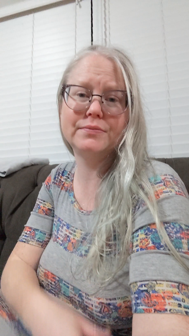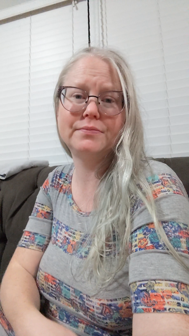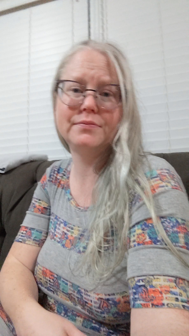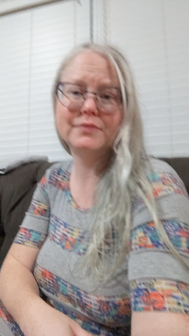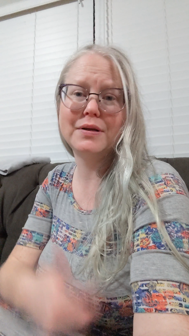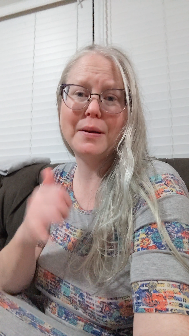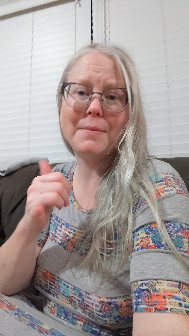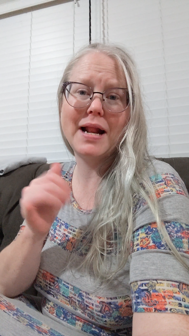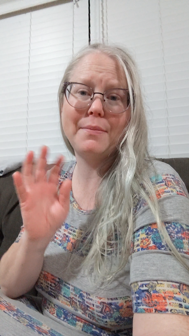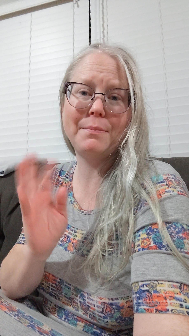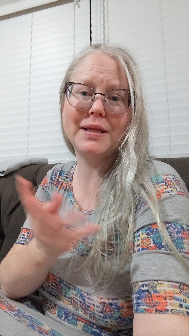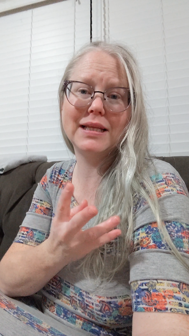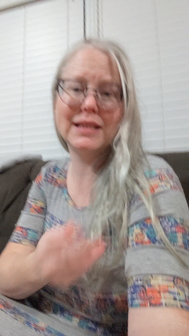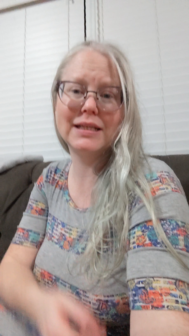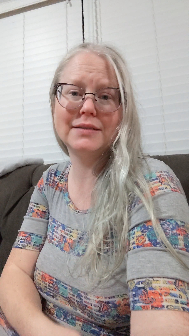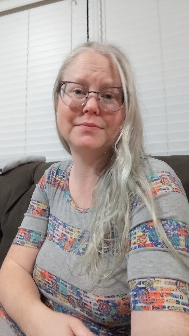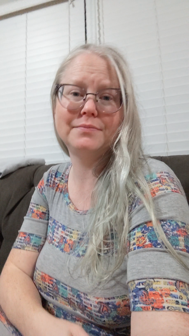playpen